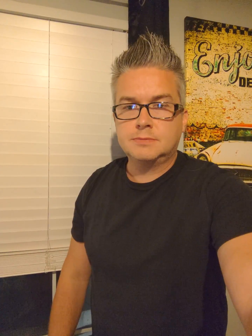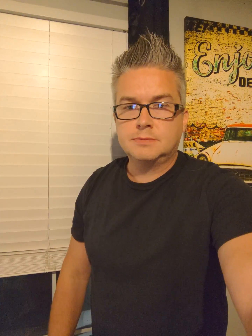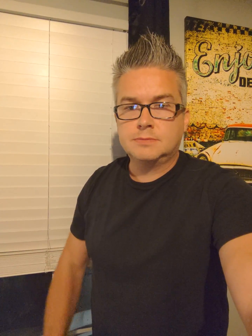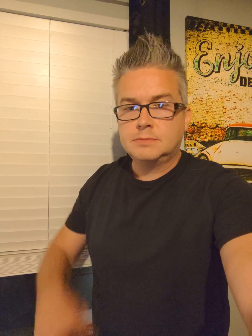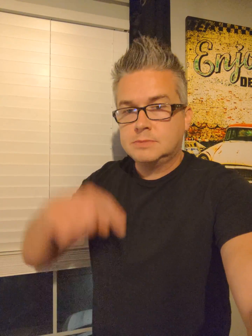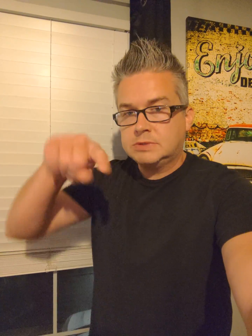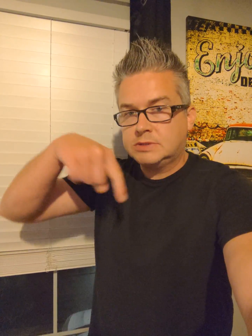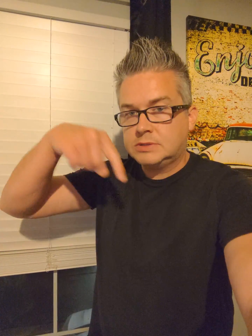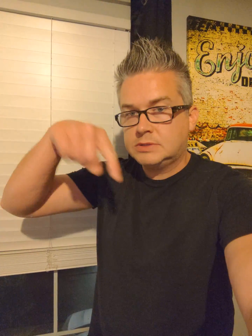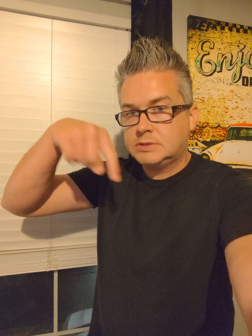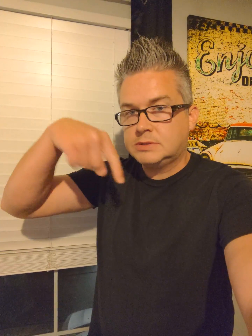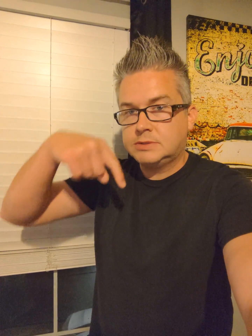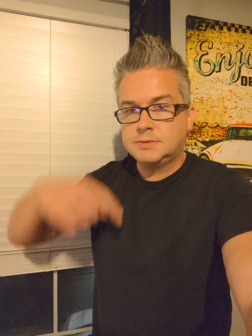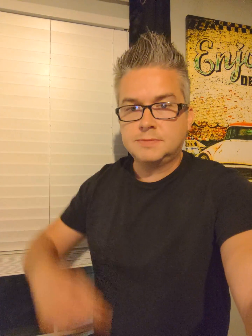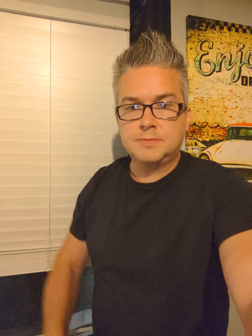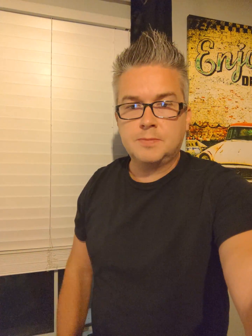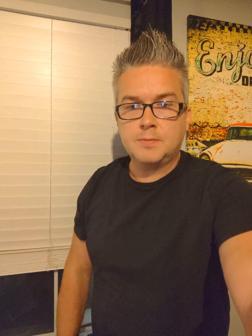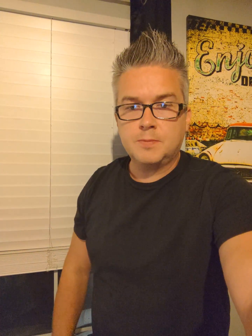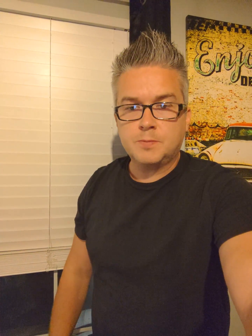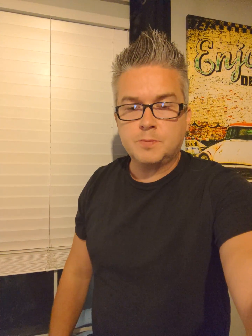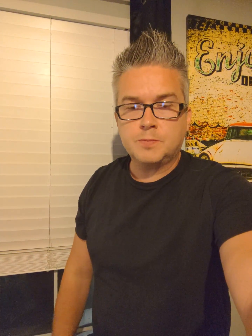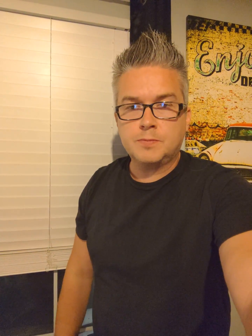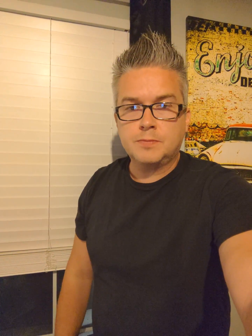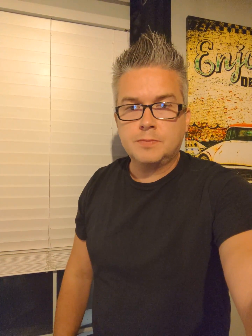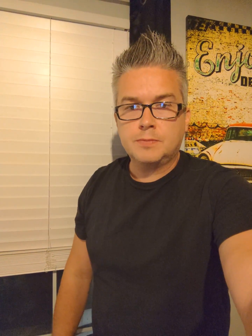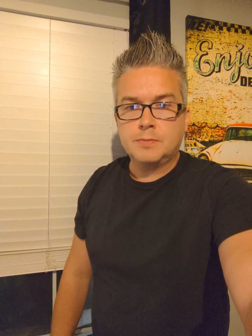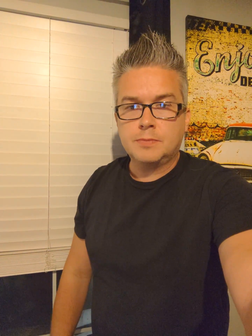flip-flop